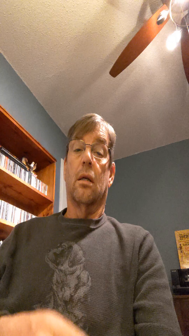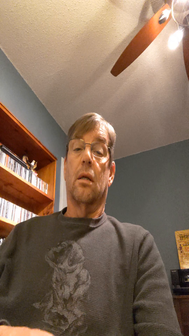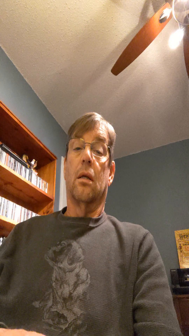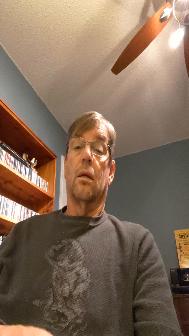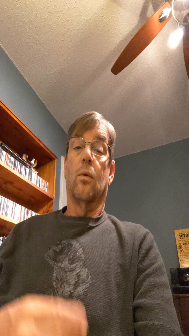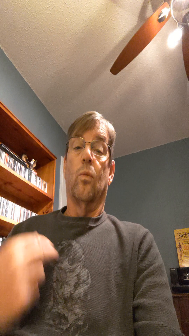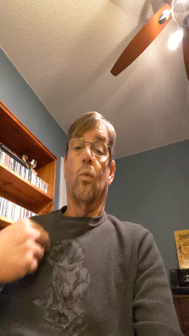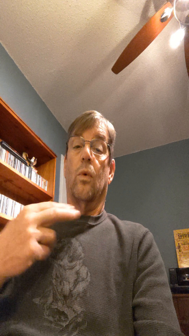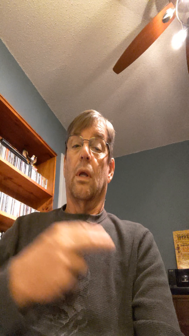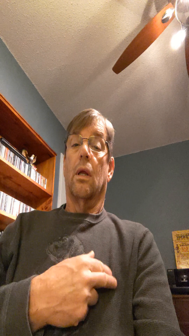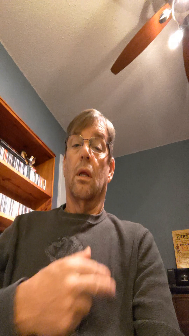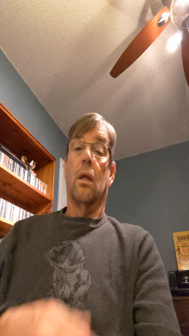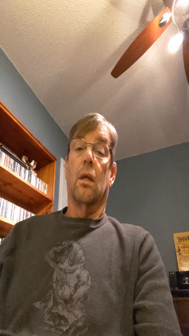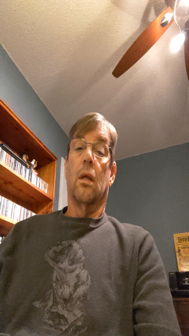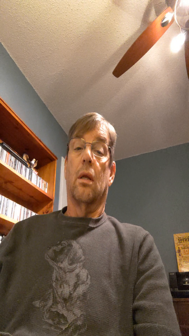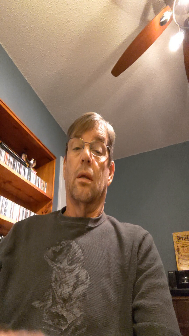we